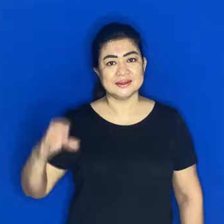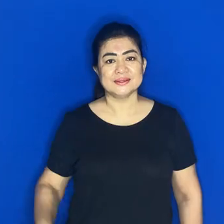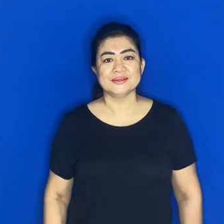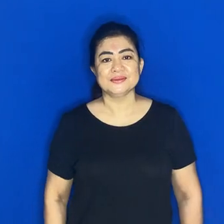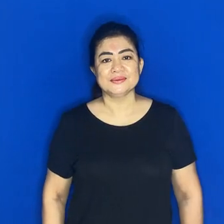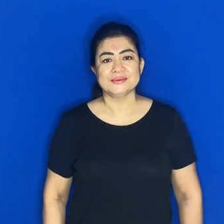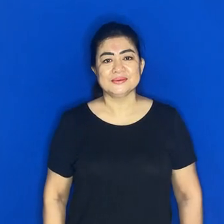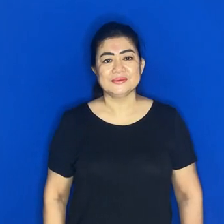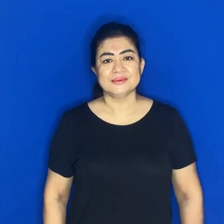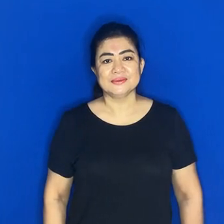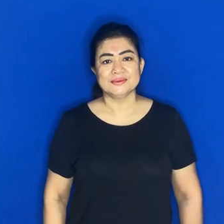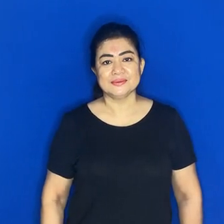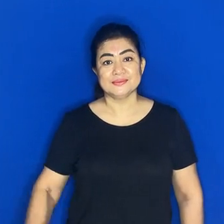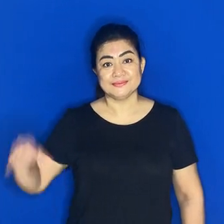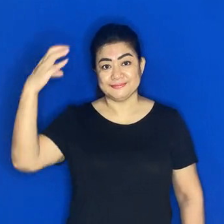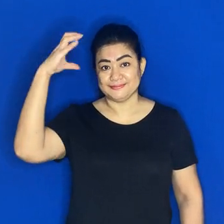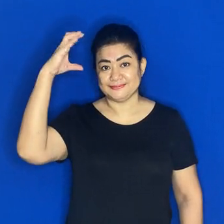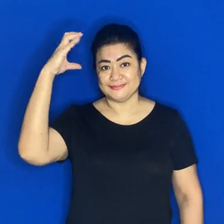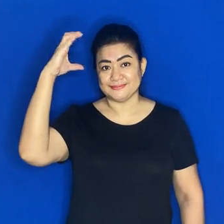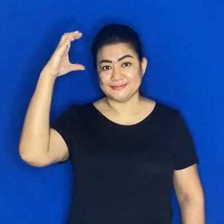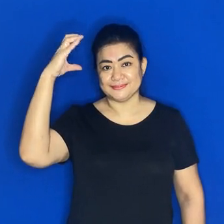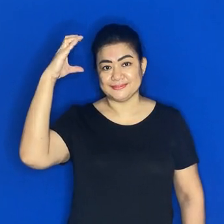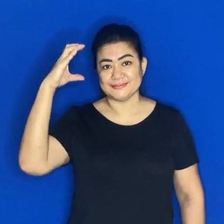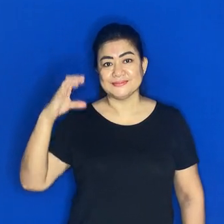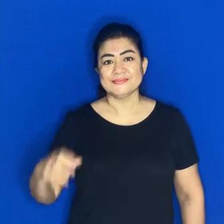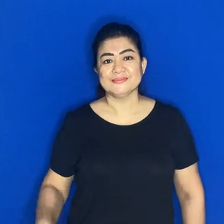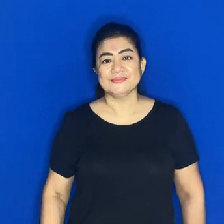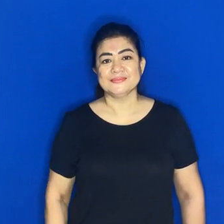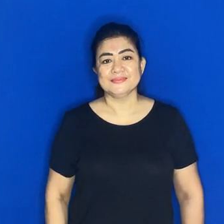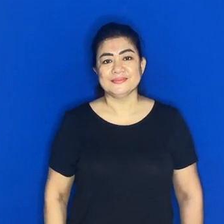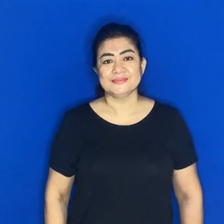cousin